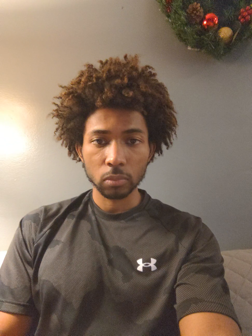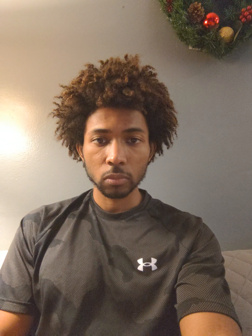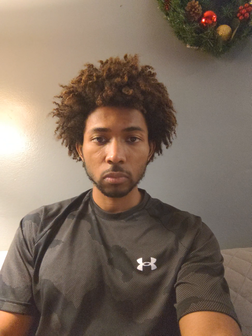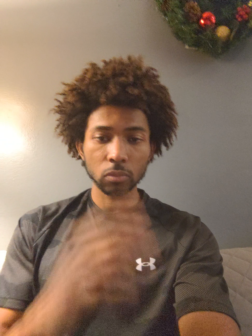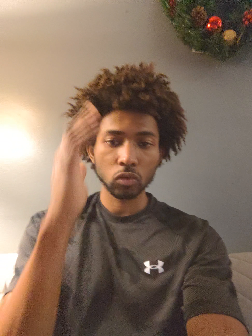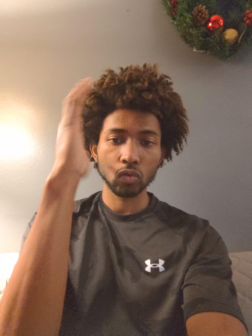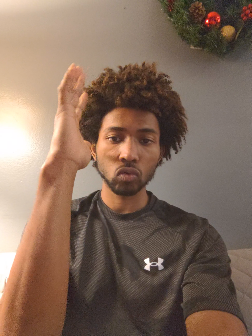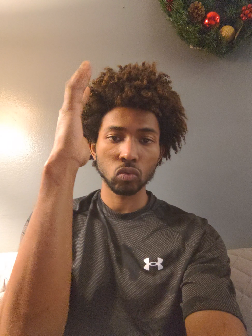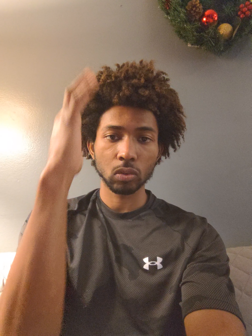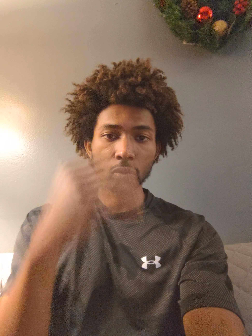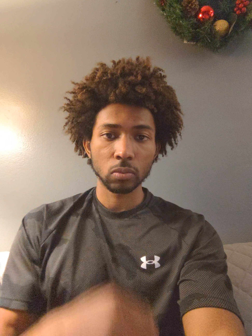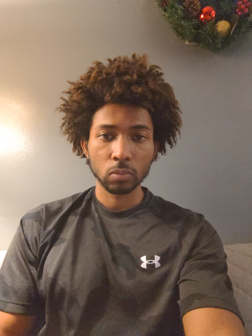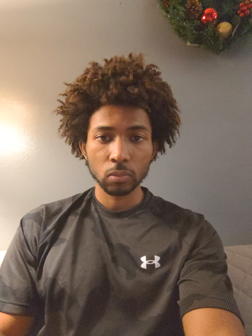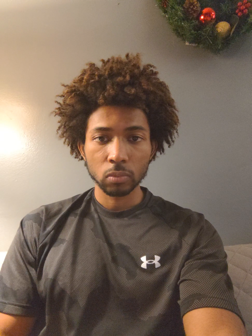tree